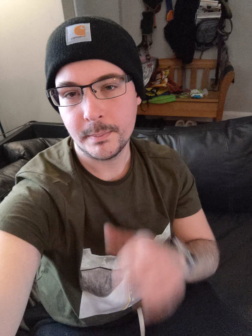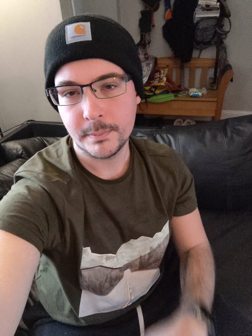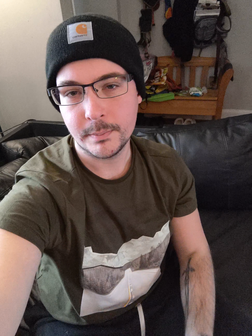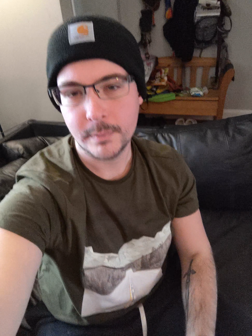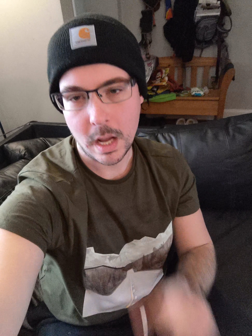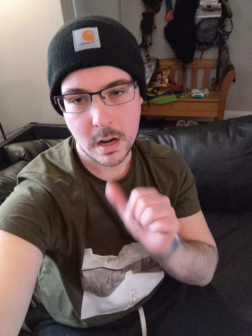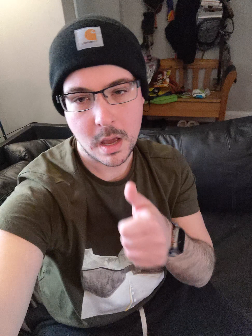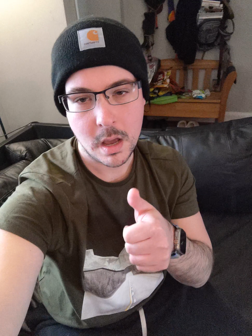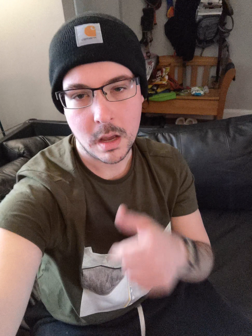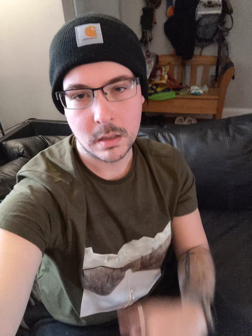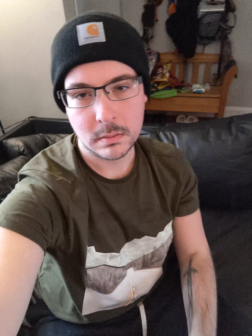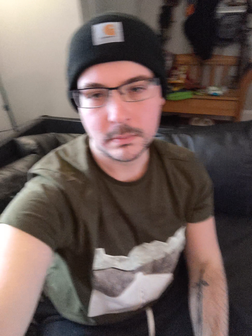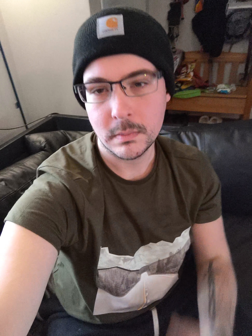not